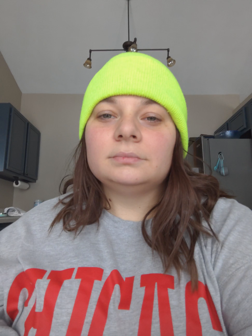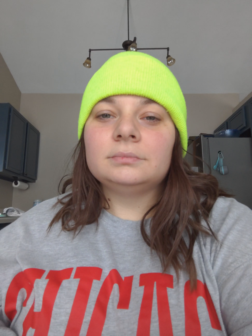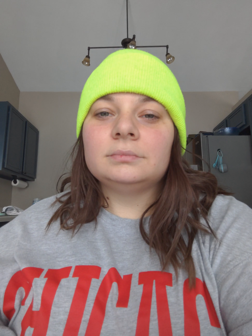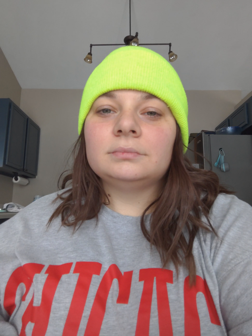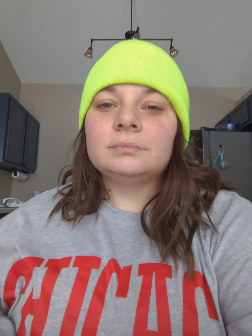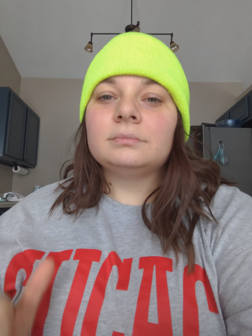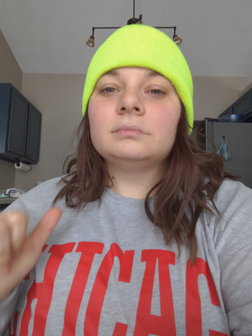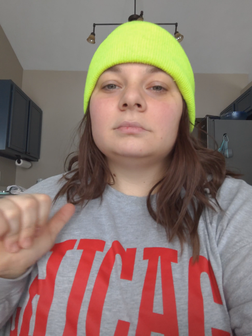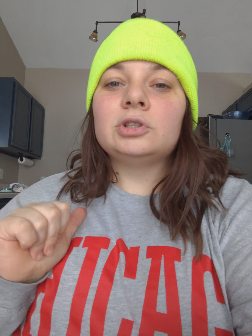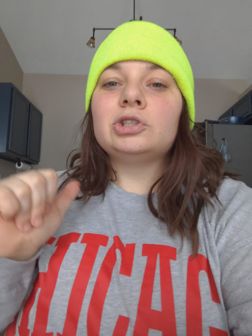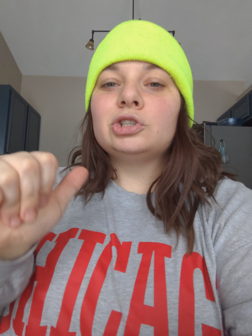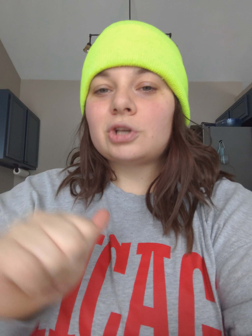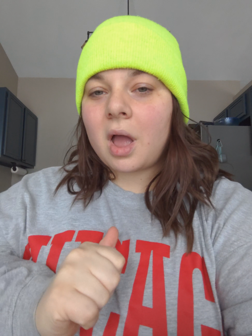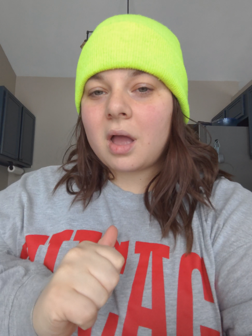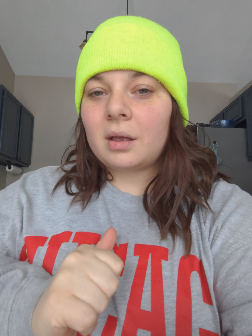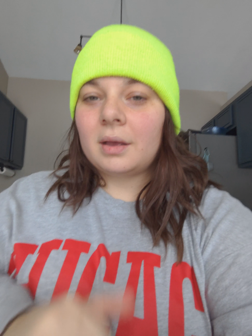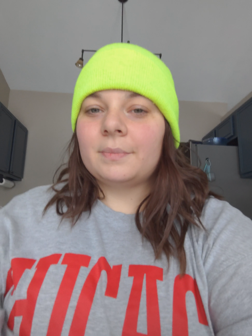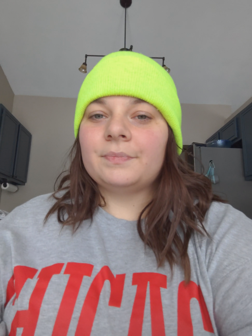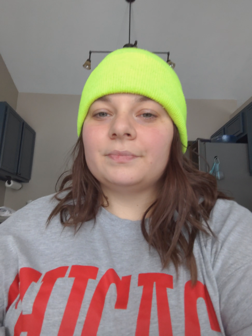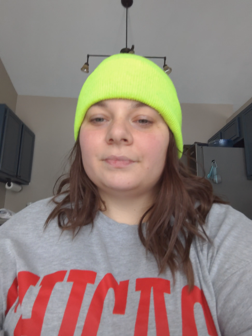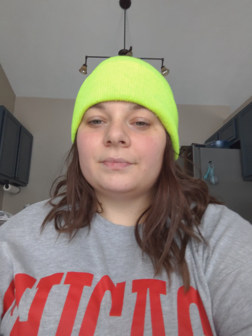jacket